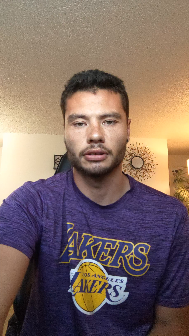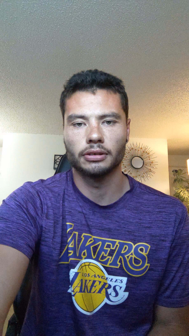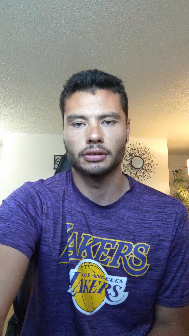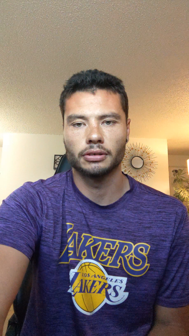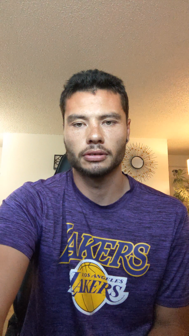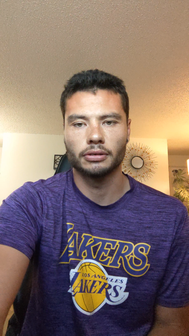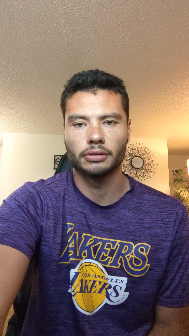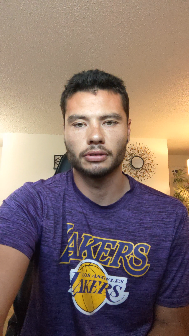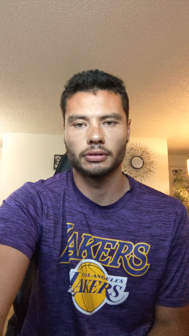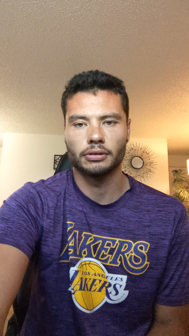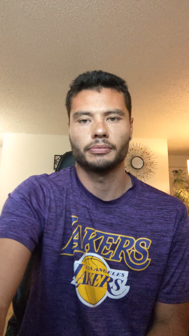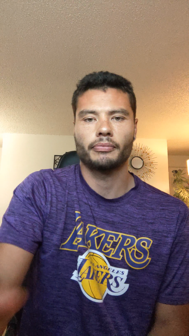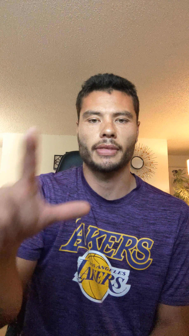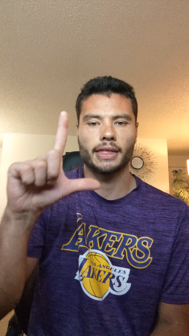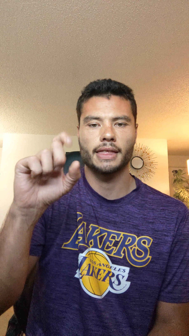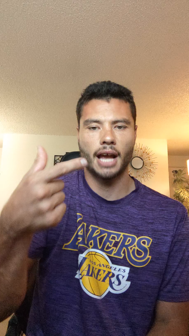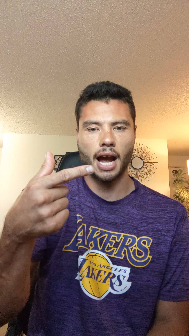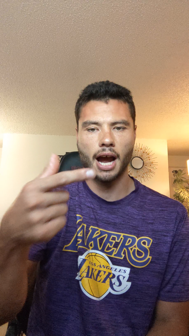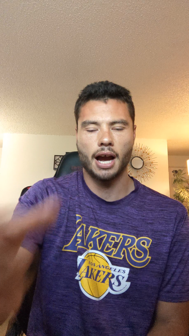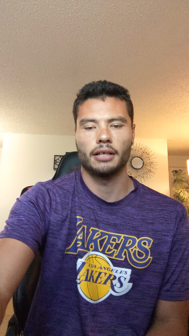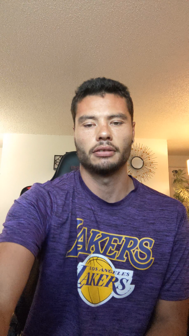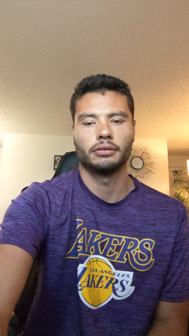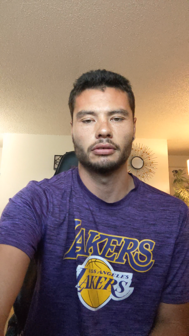leg